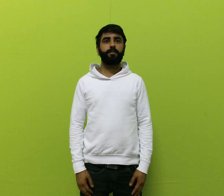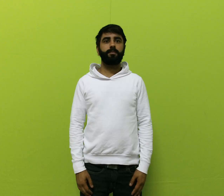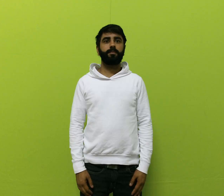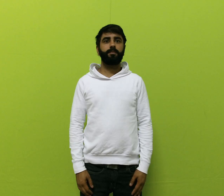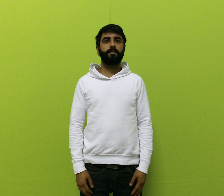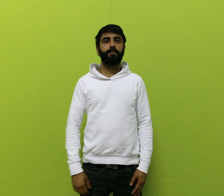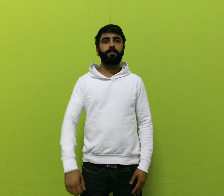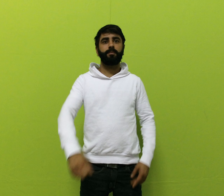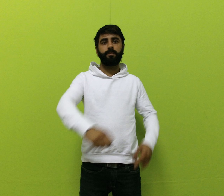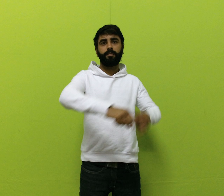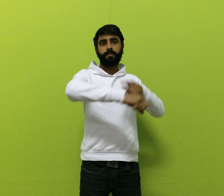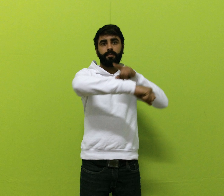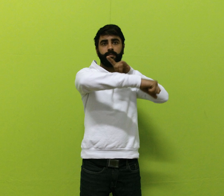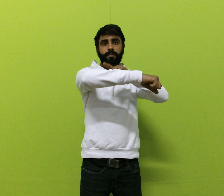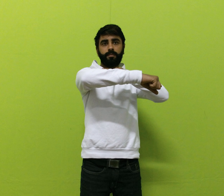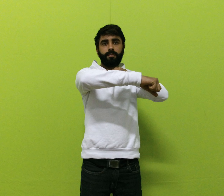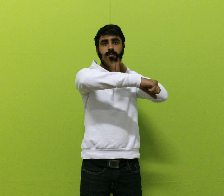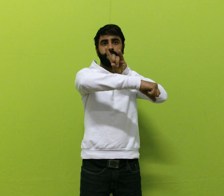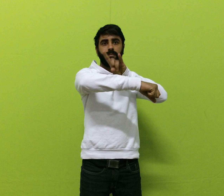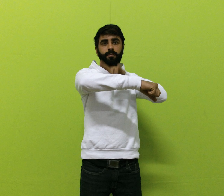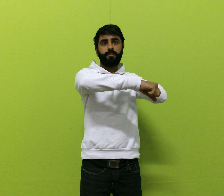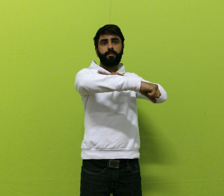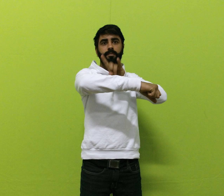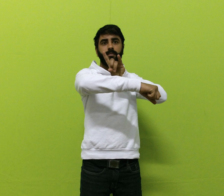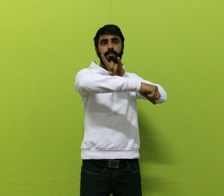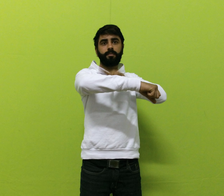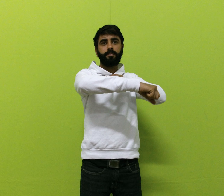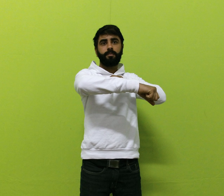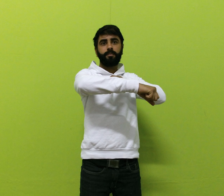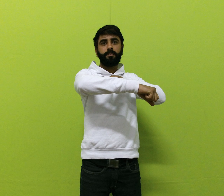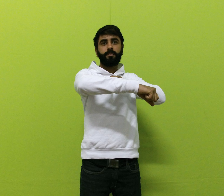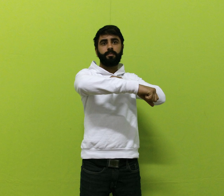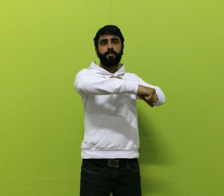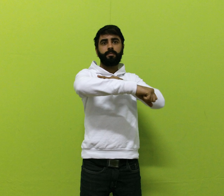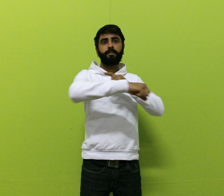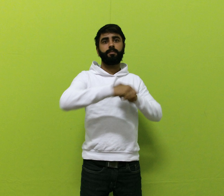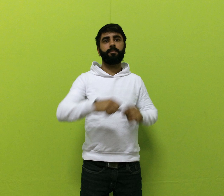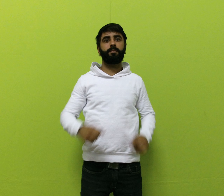banheiro